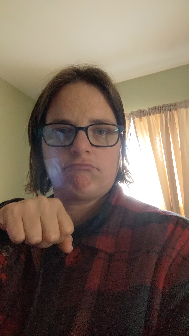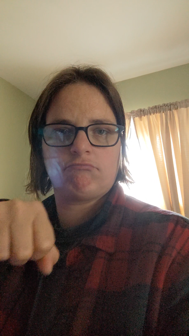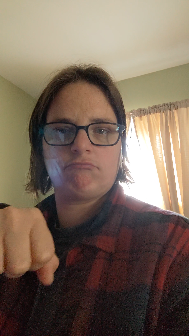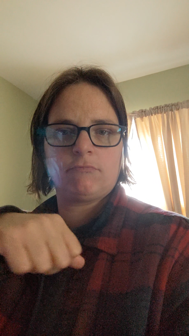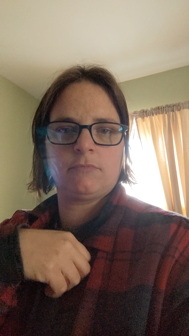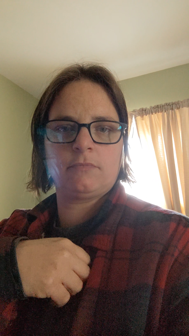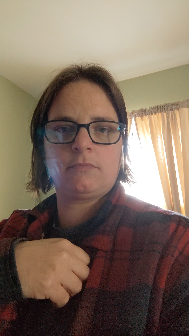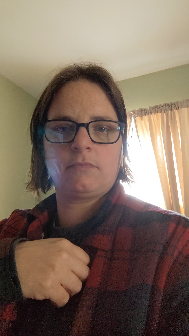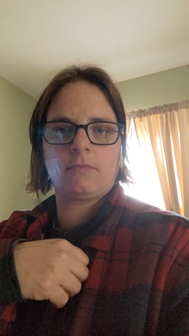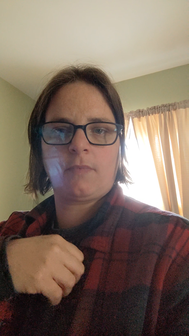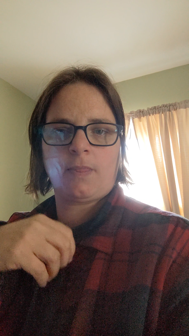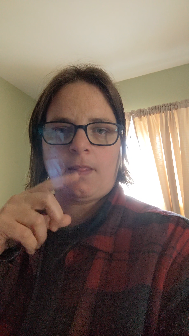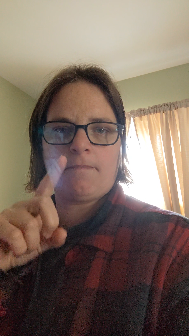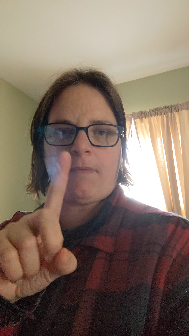bump